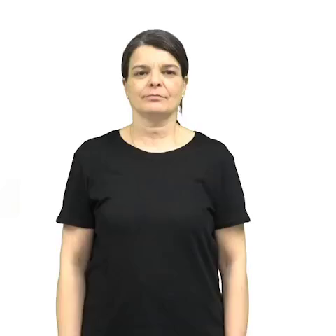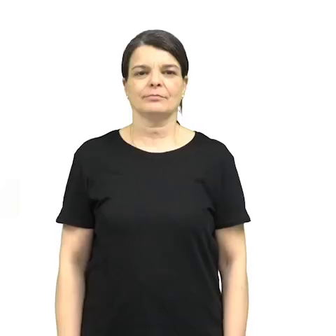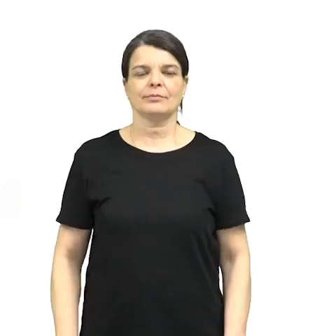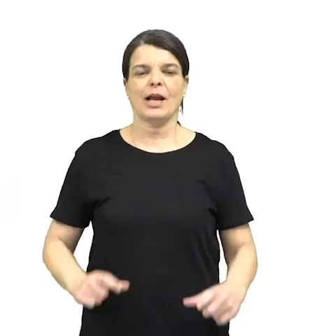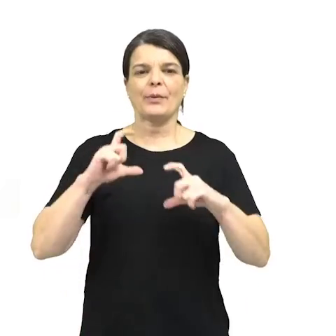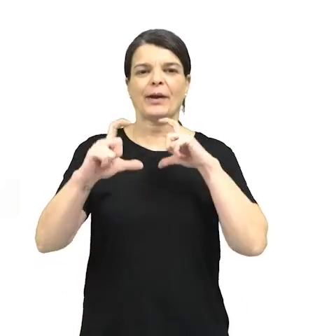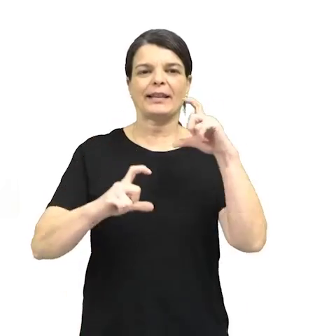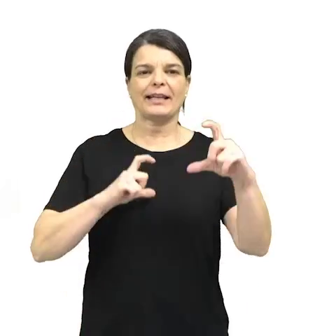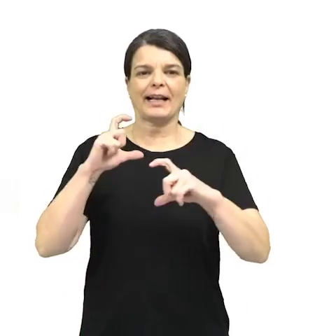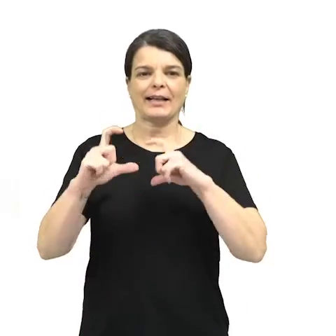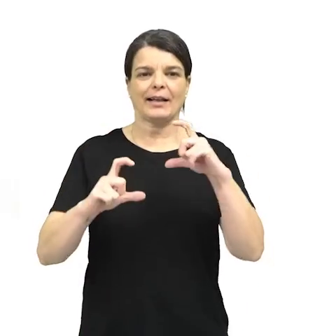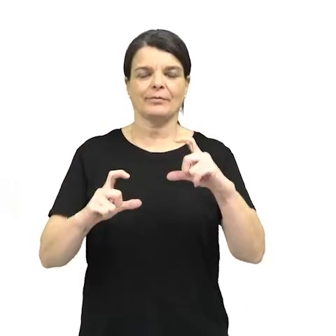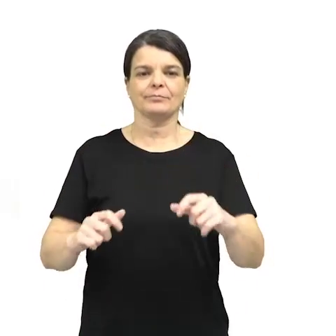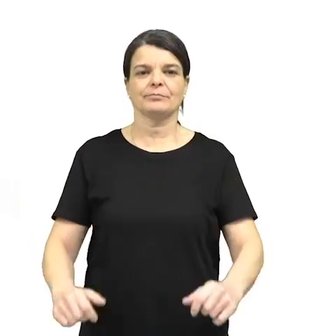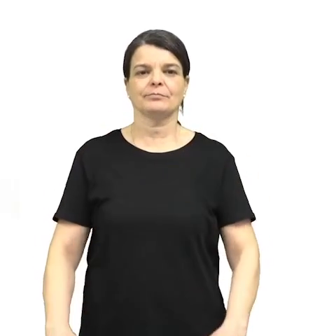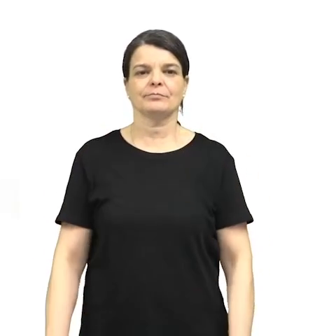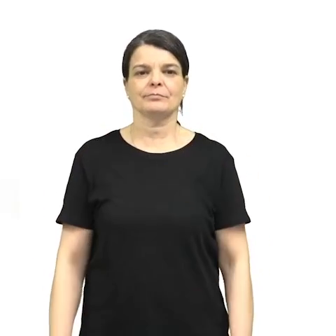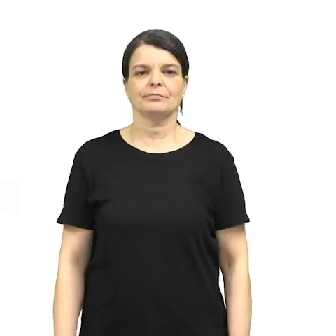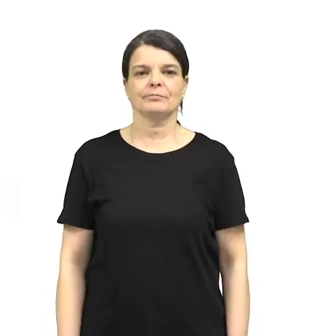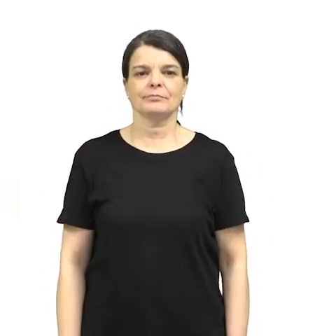bacteria